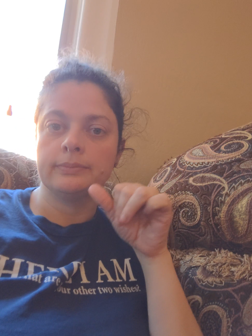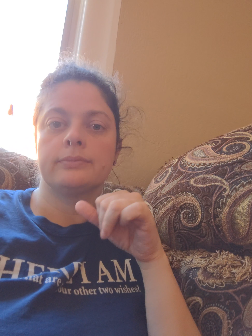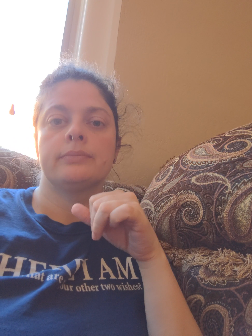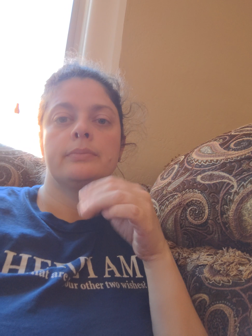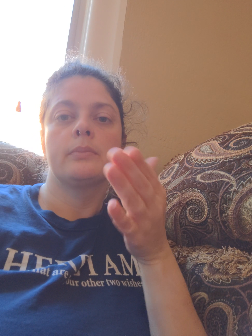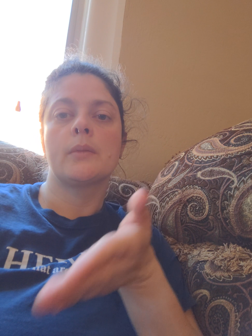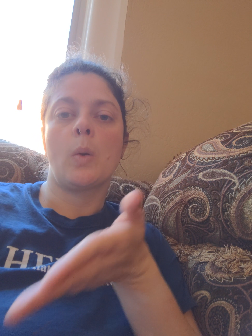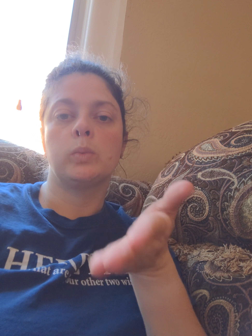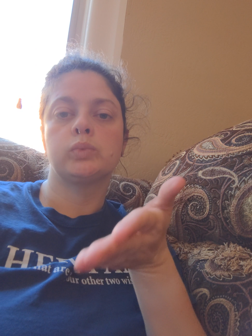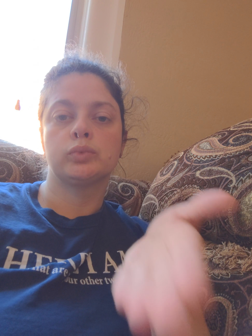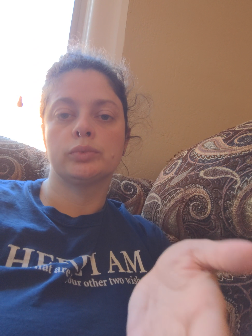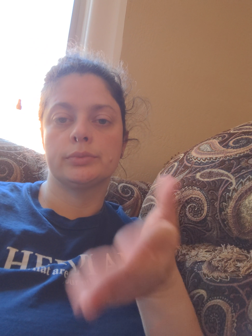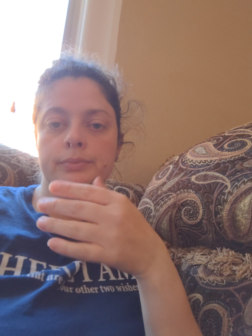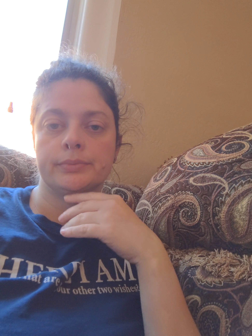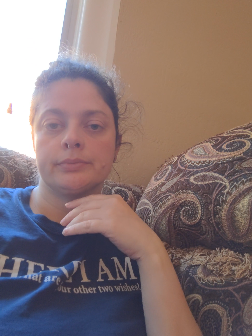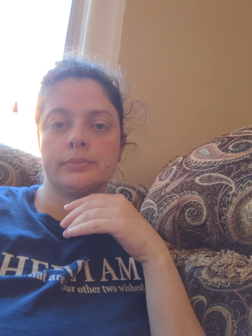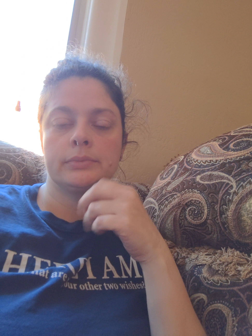boat